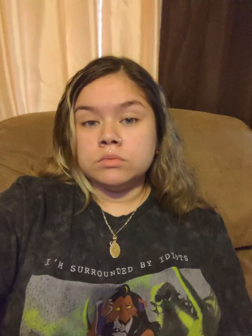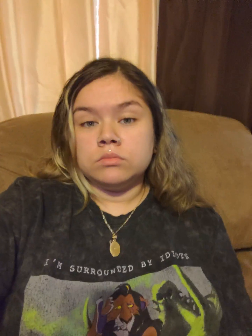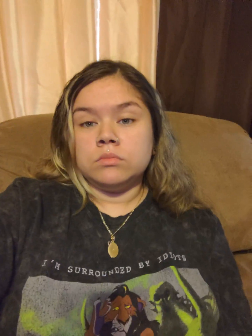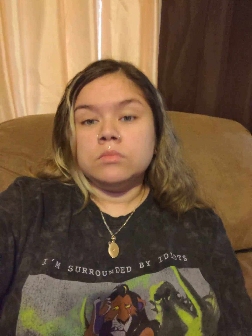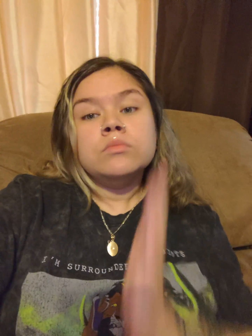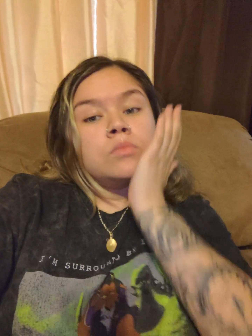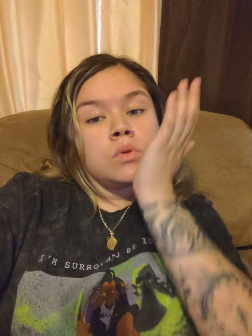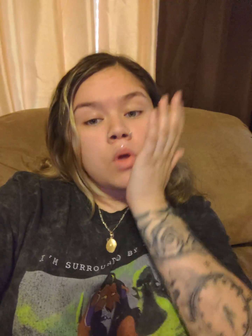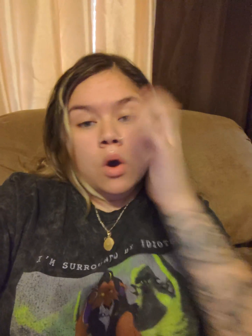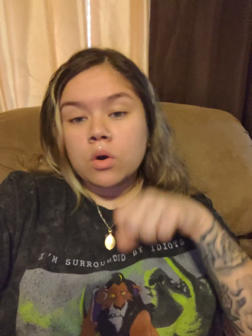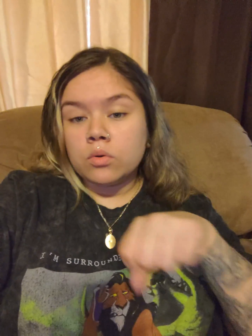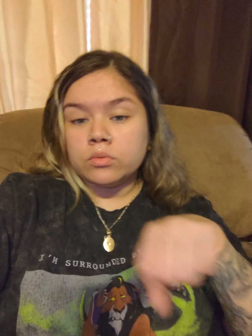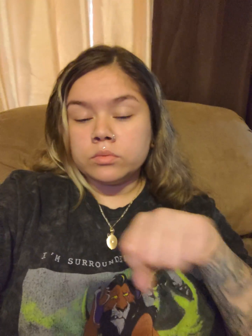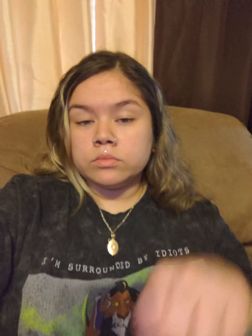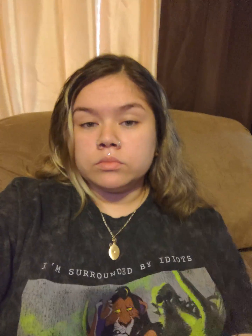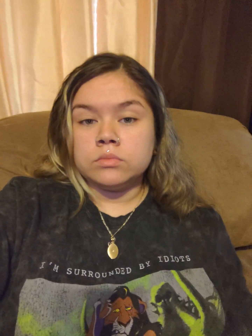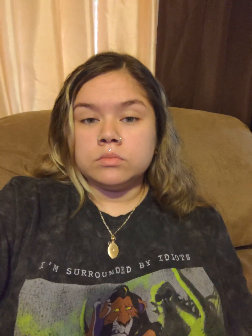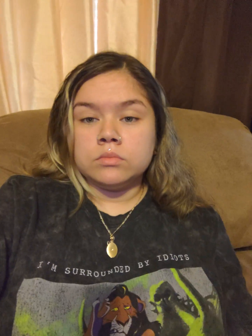lawn mower